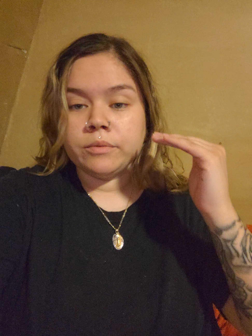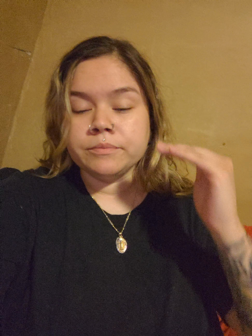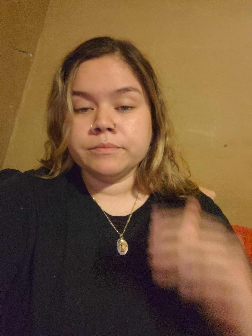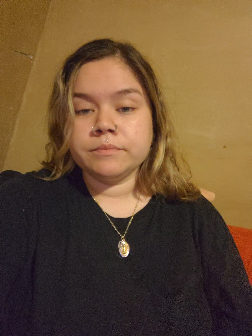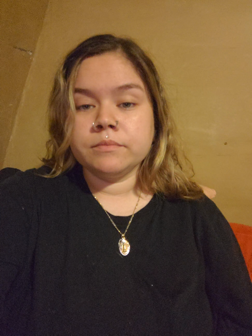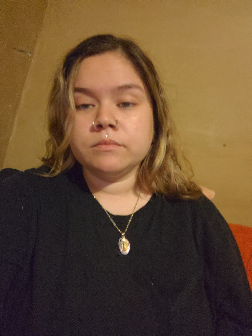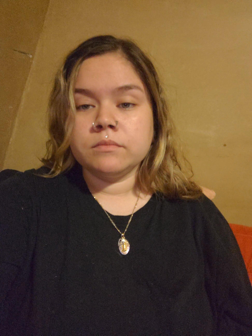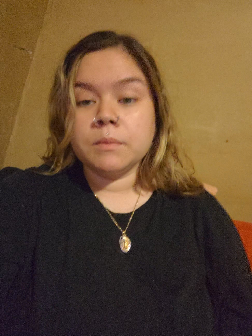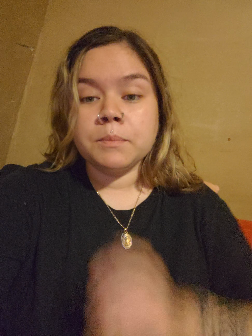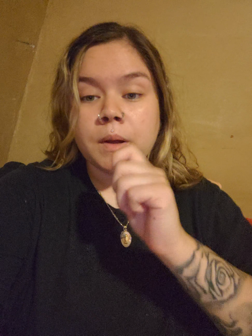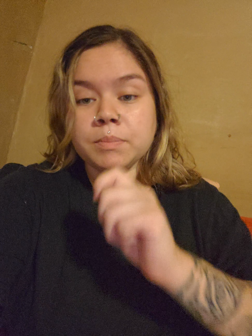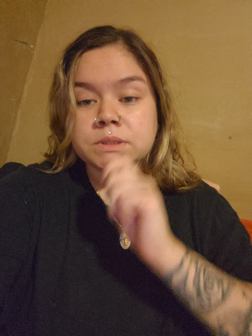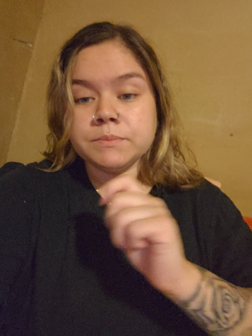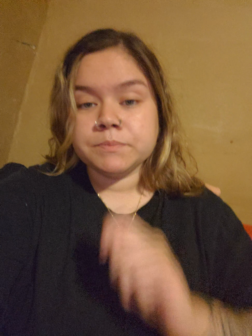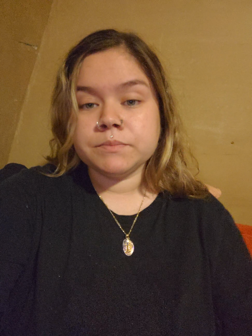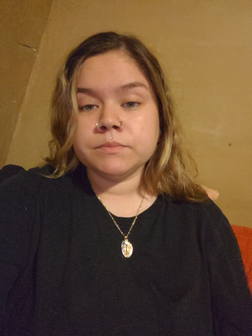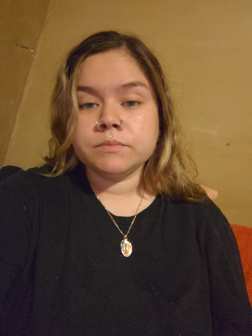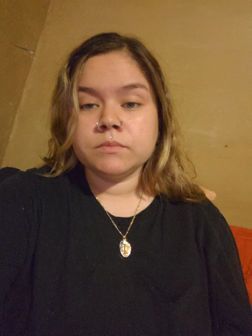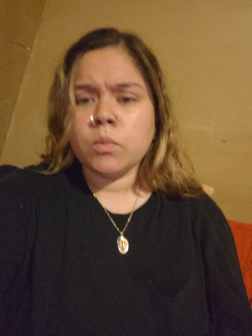popsicle